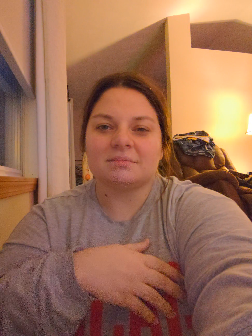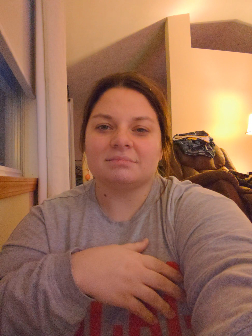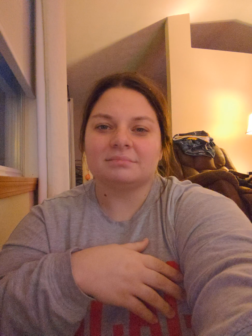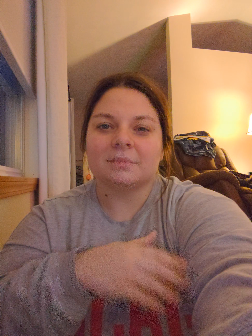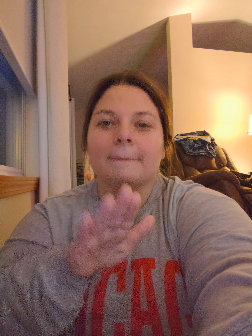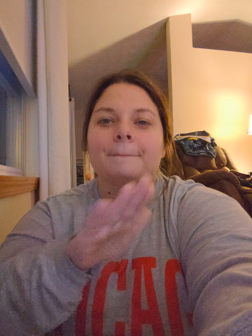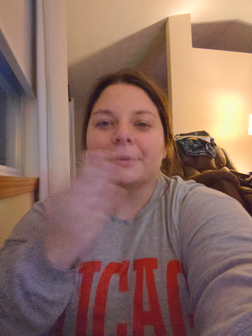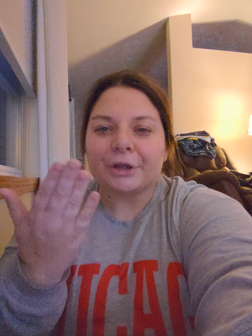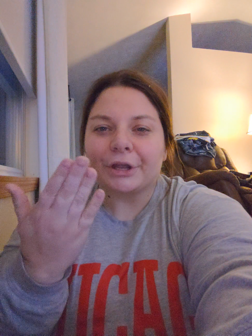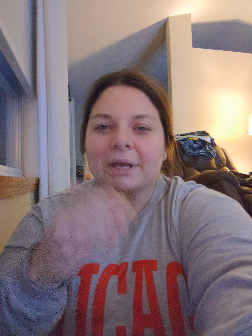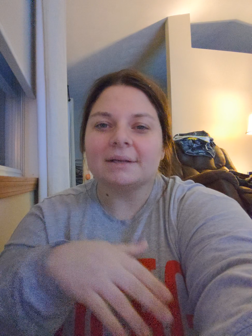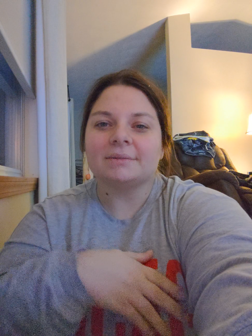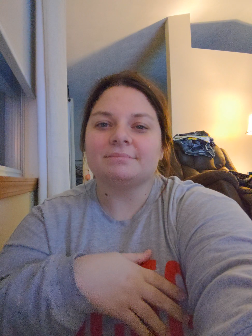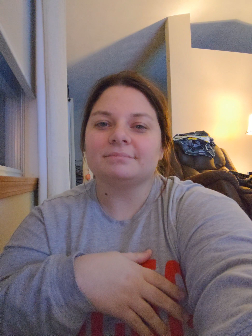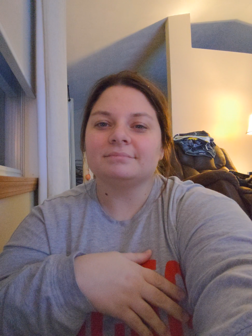book